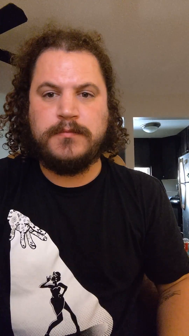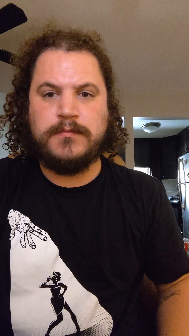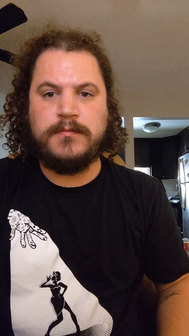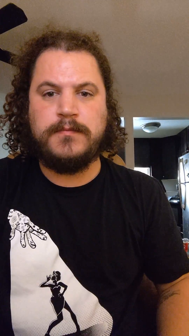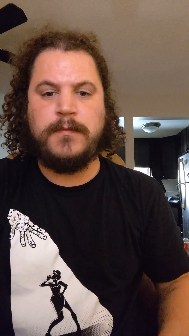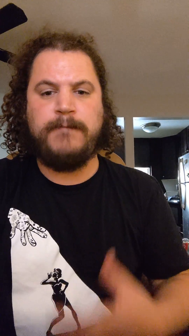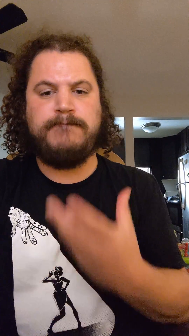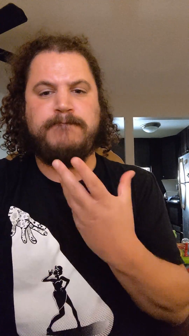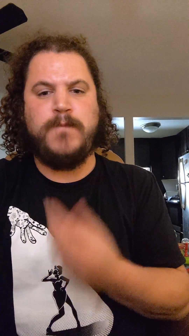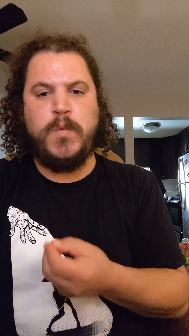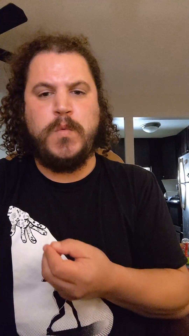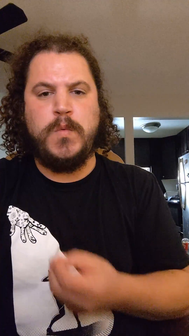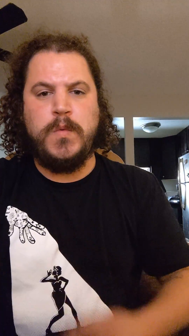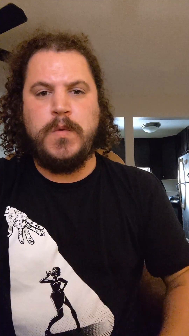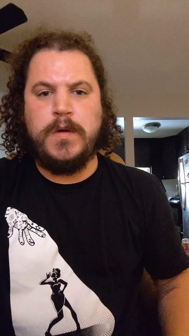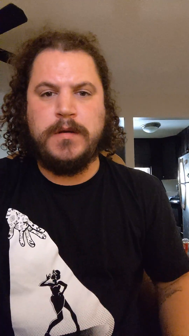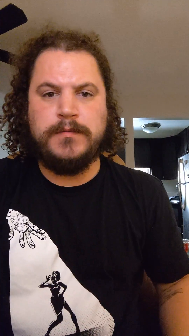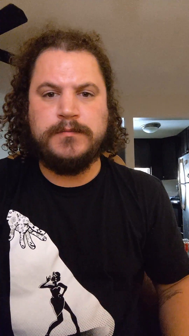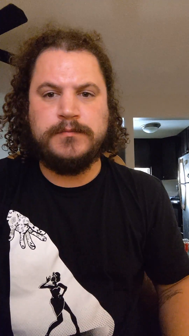poor